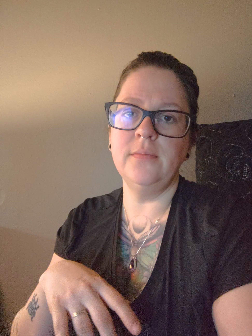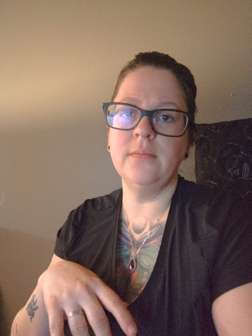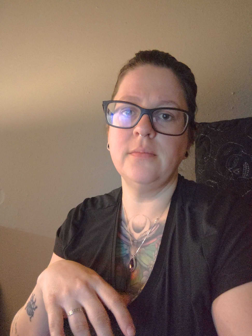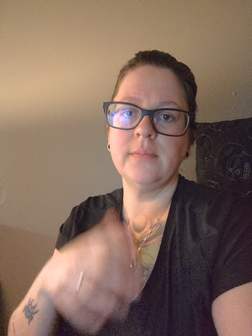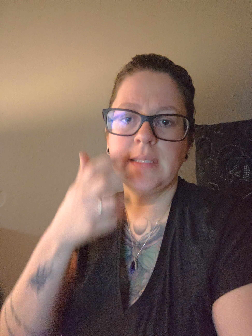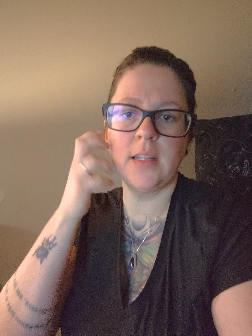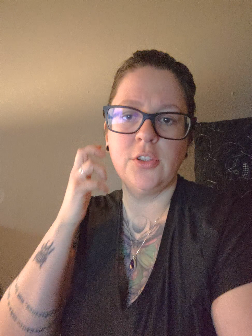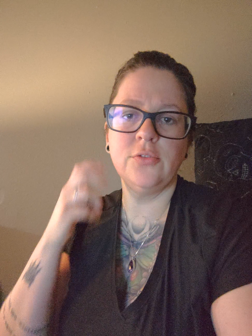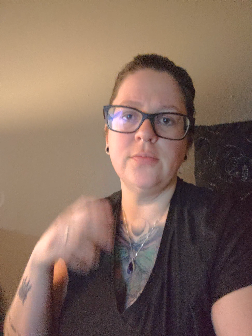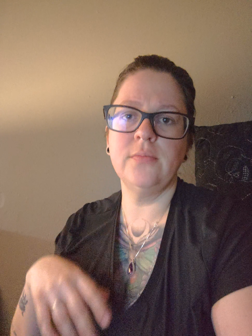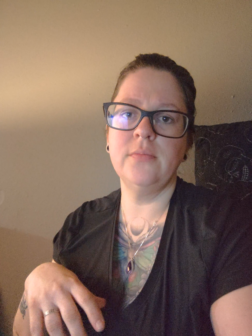tiger